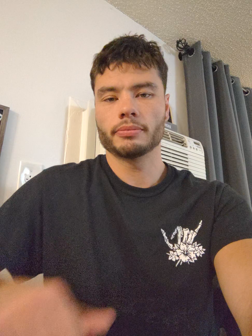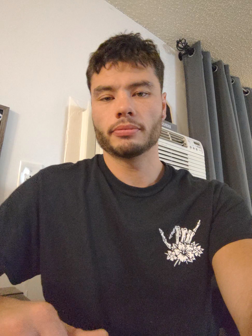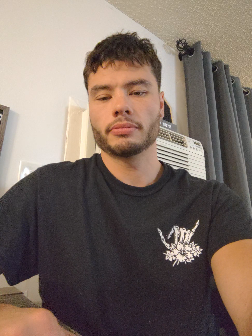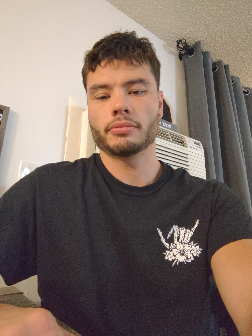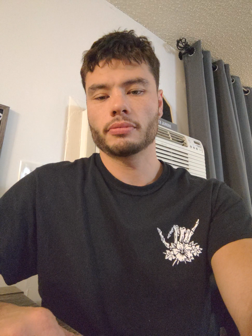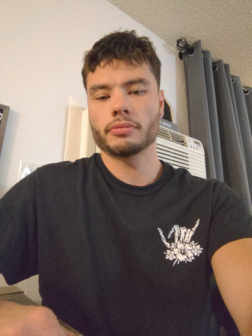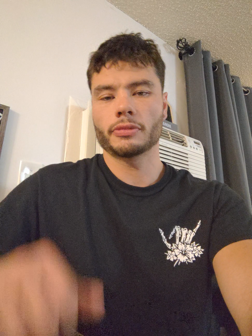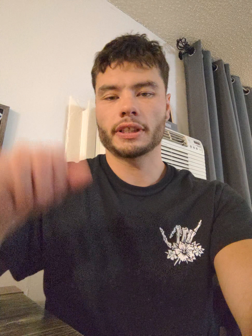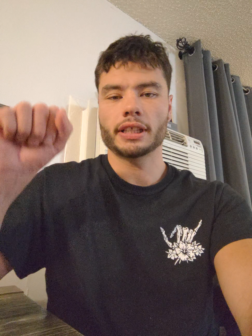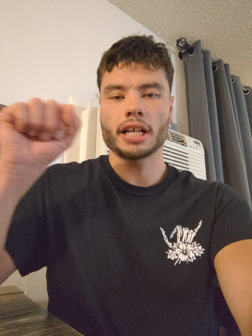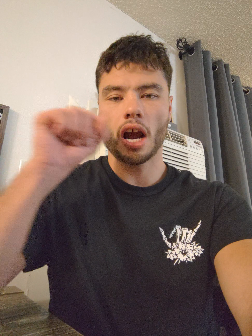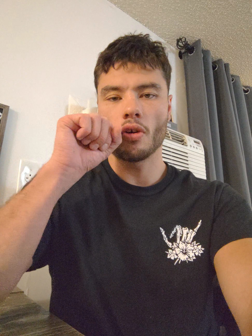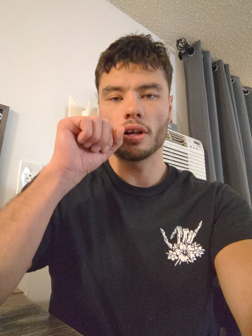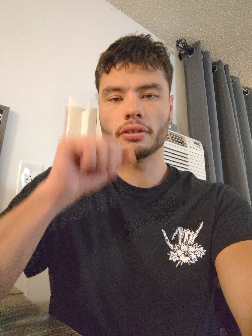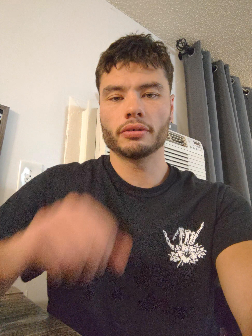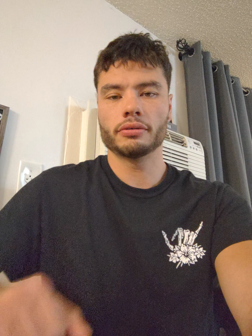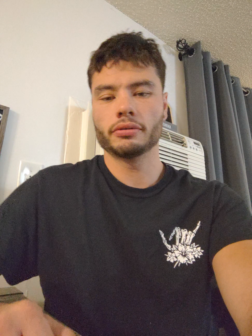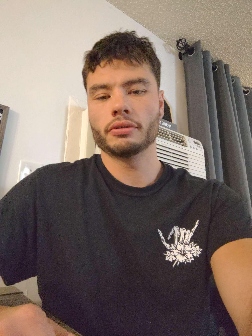carrot